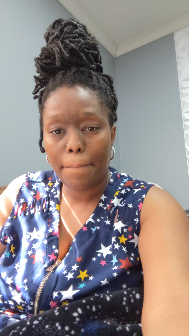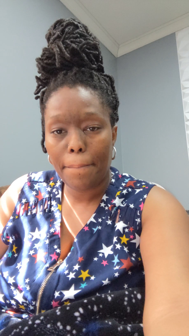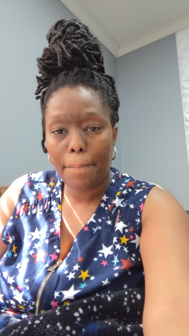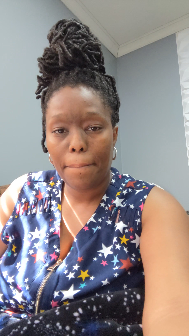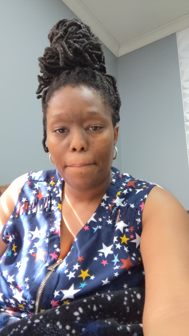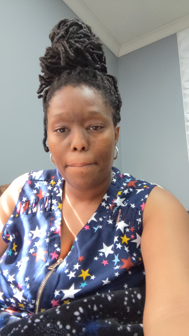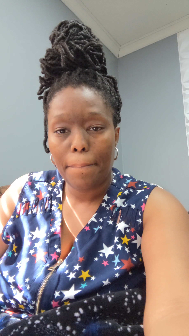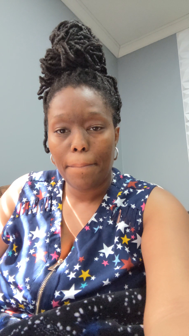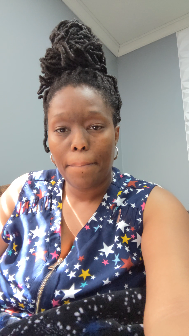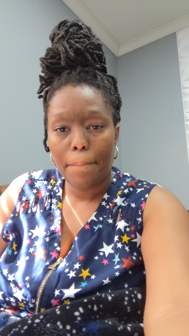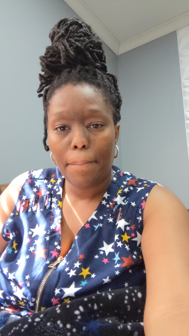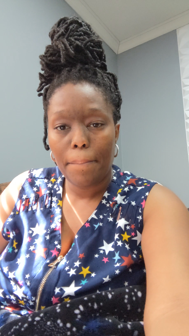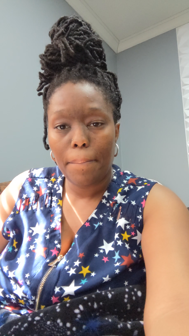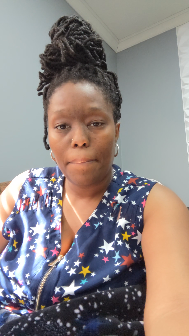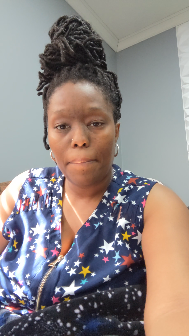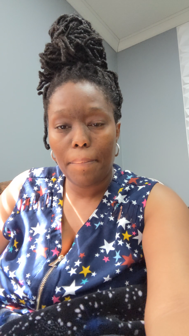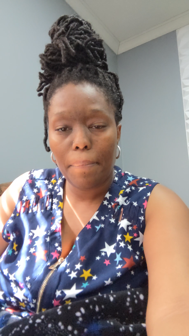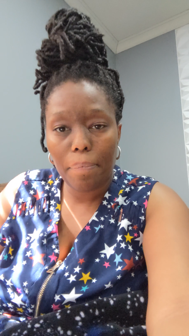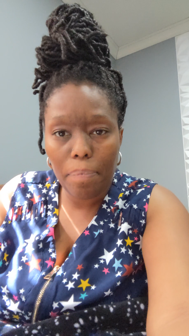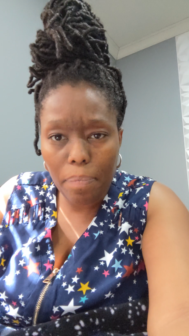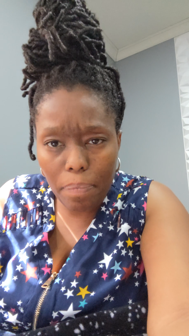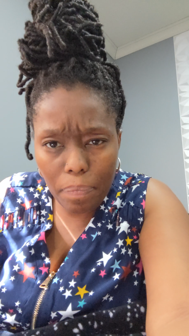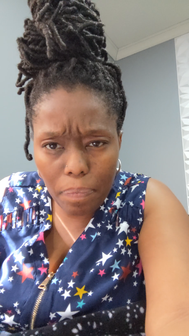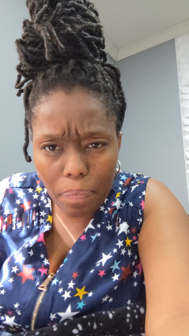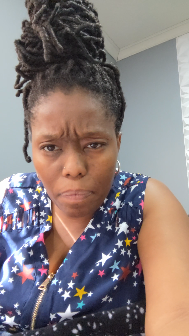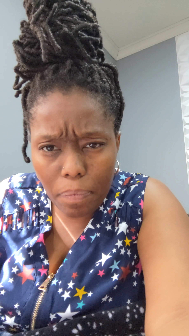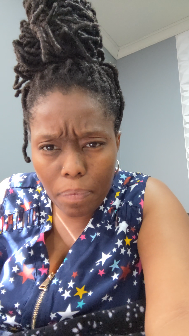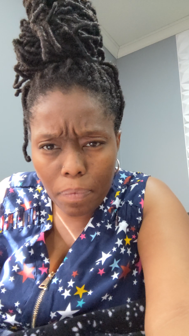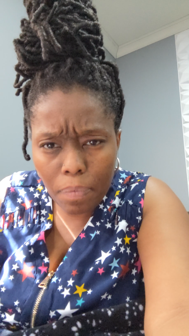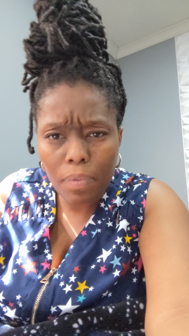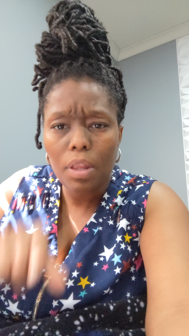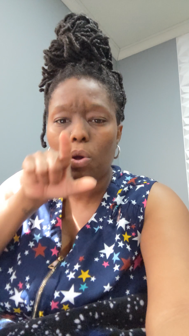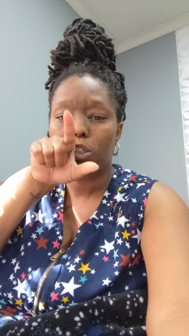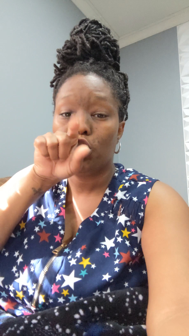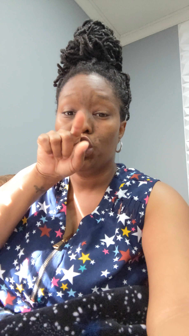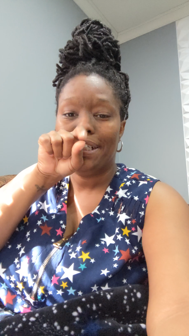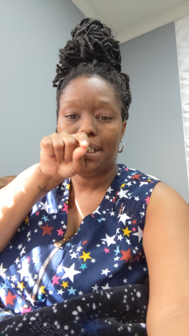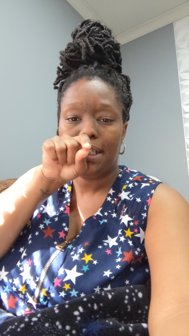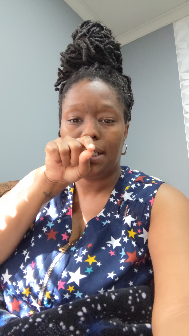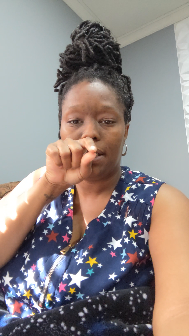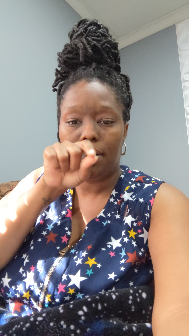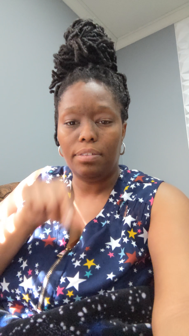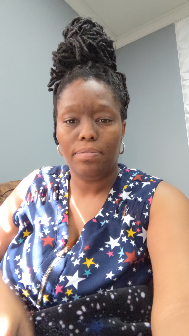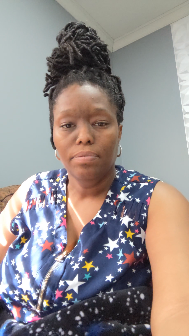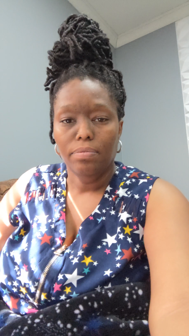chicken